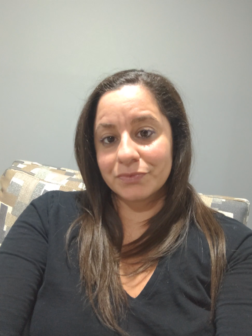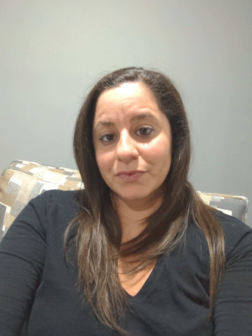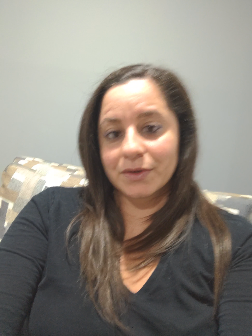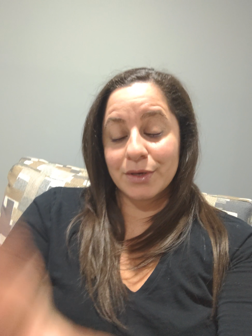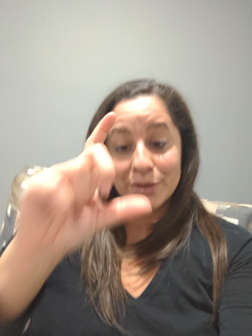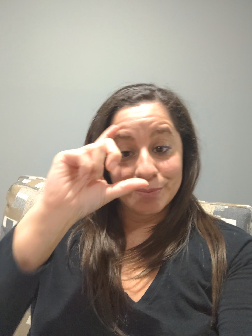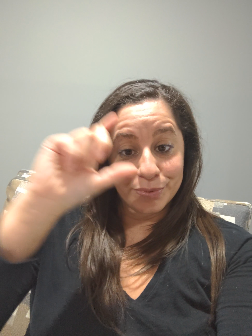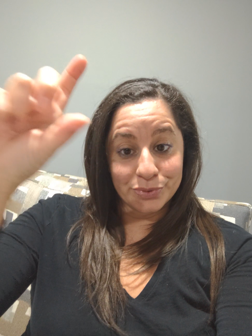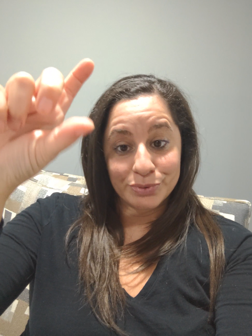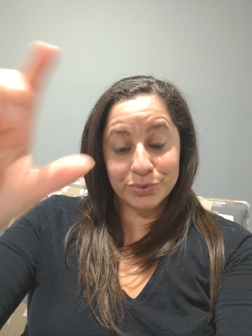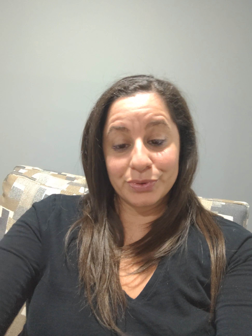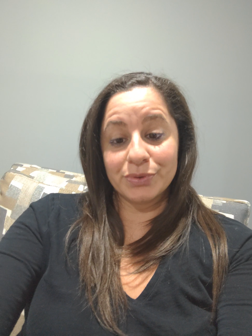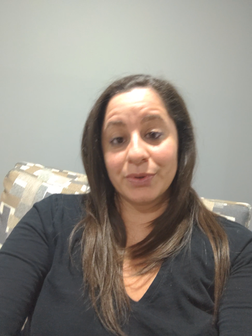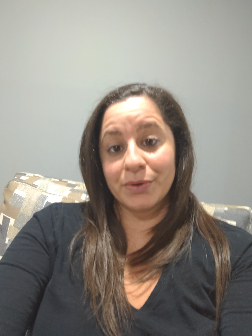moon